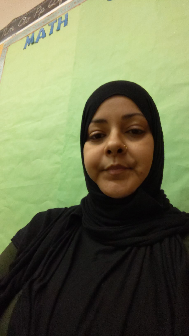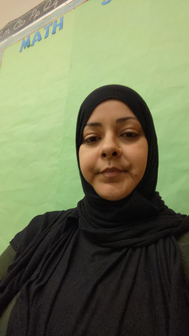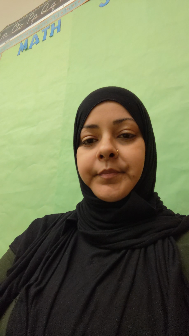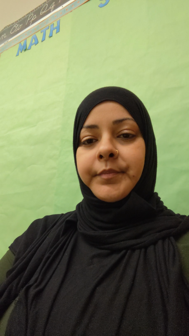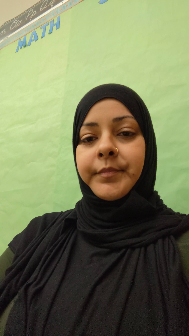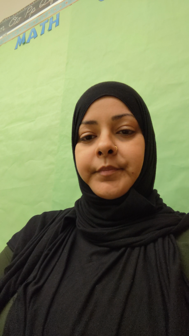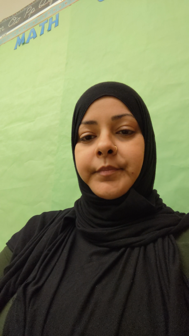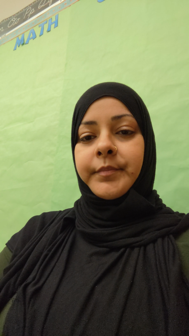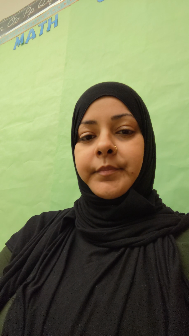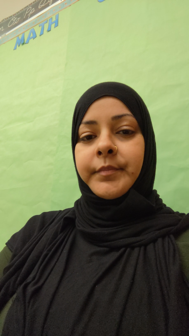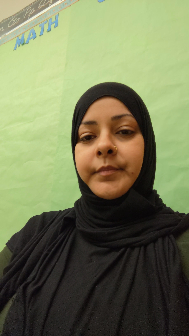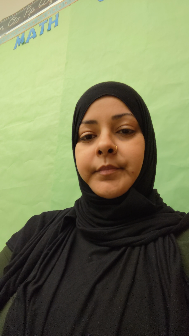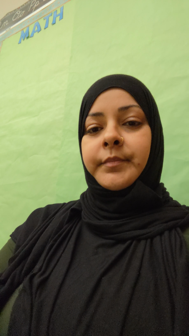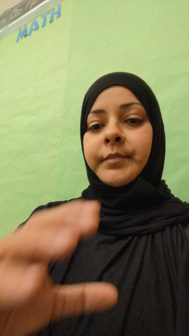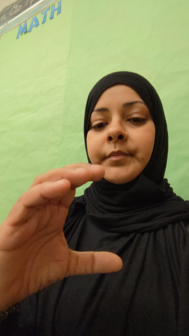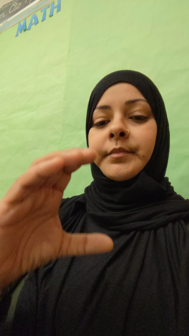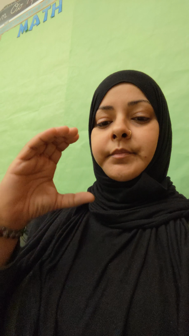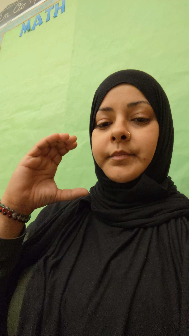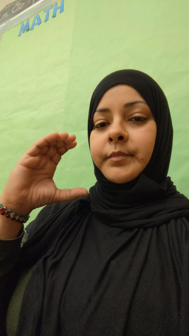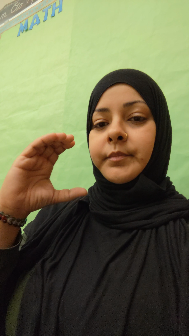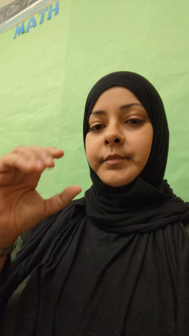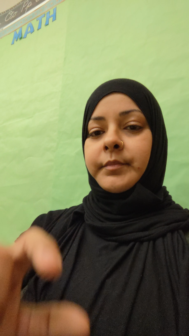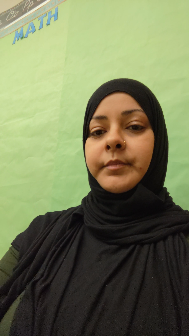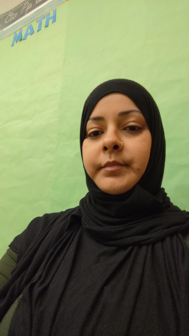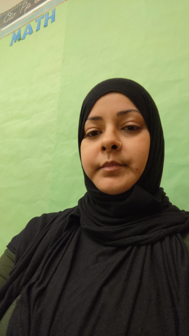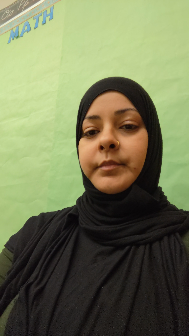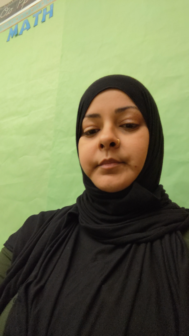bus